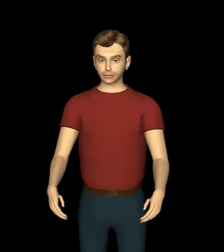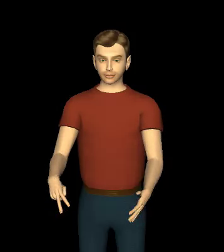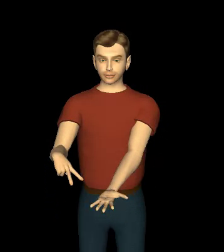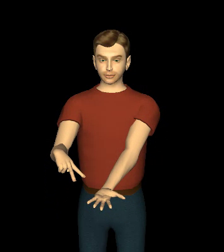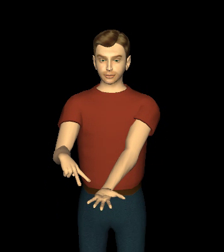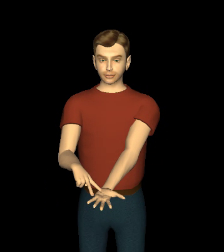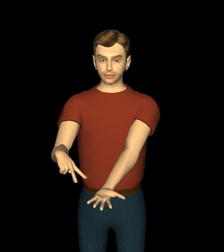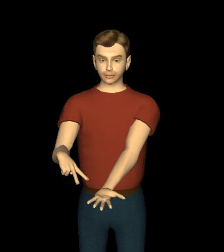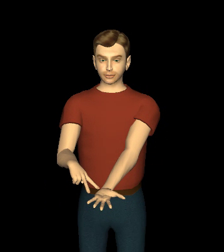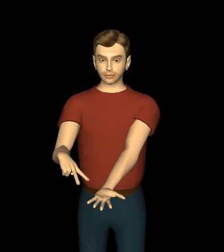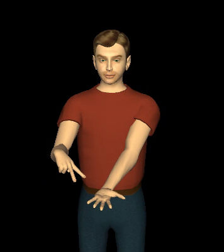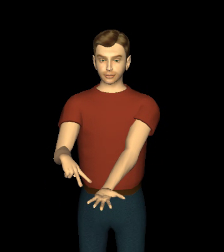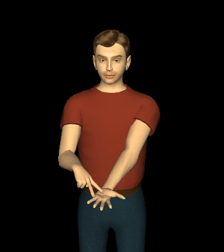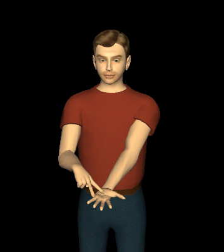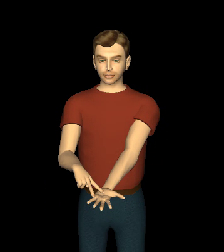شوكة